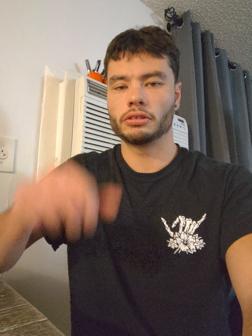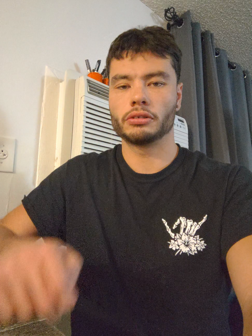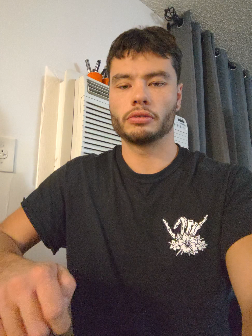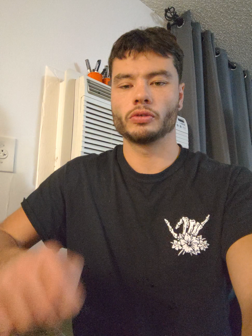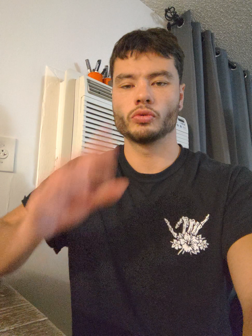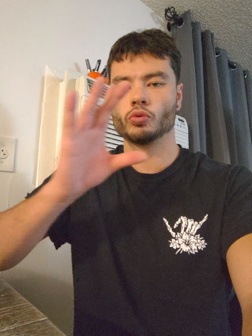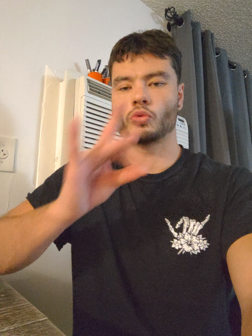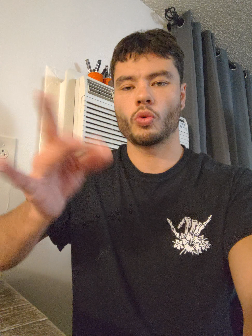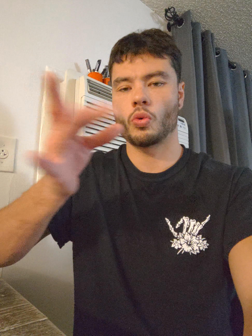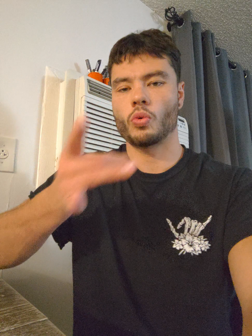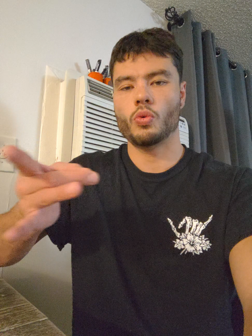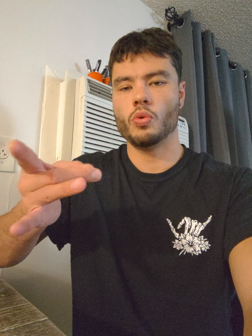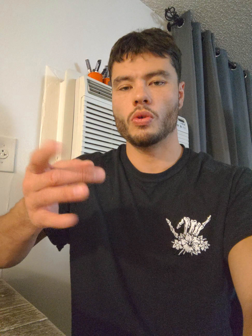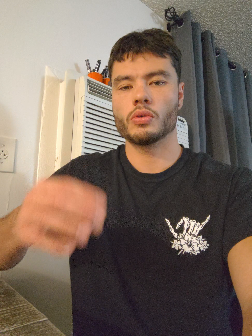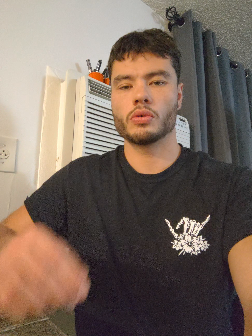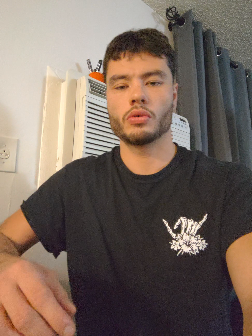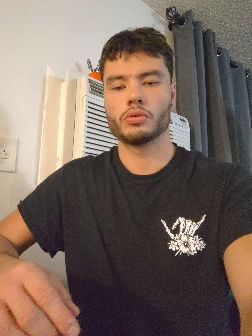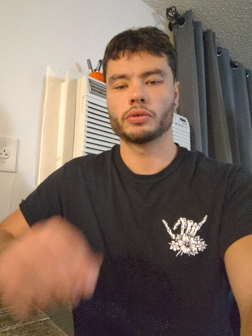story